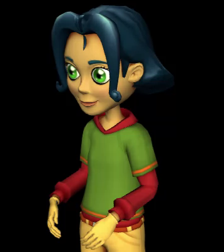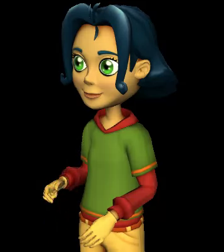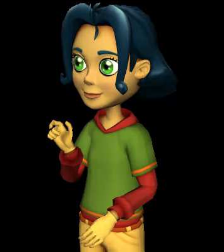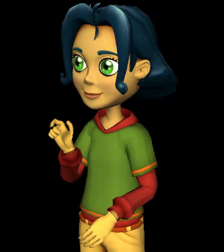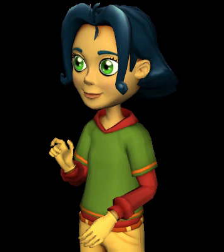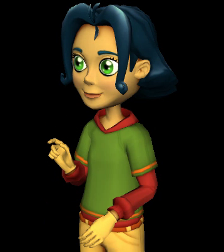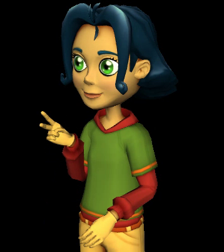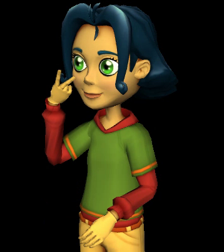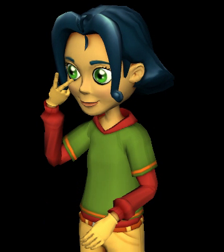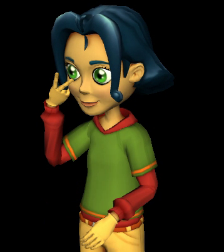نبيل